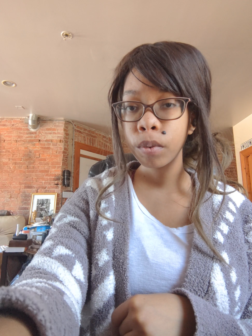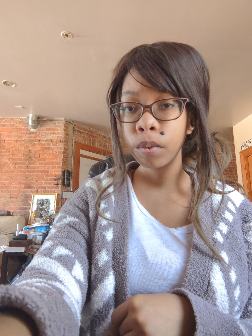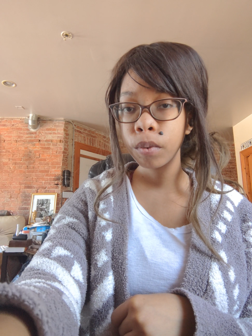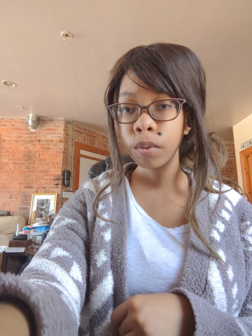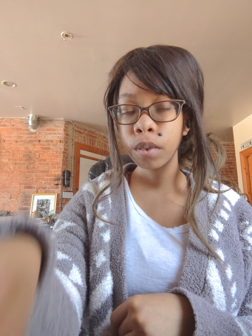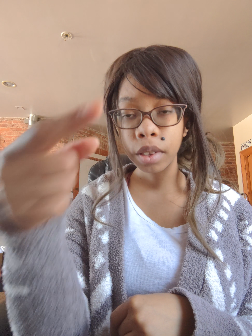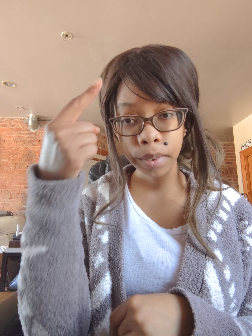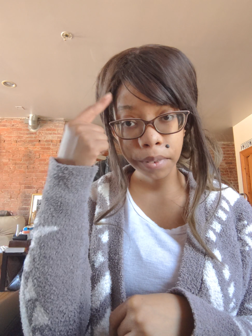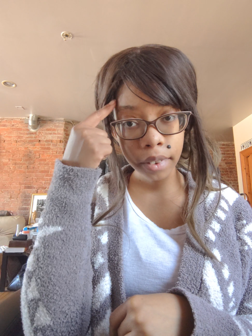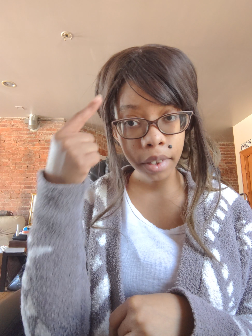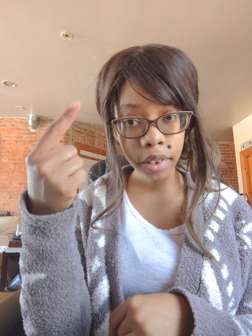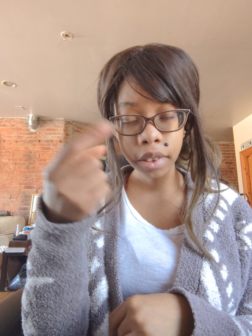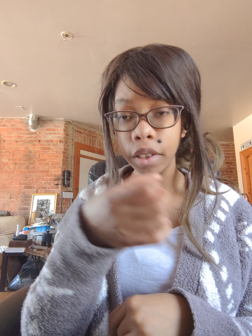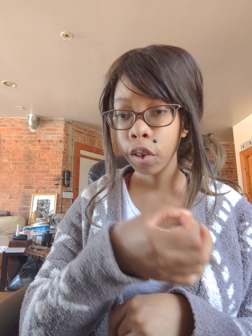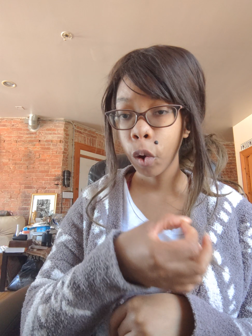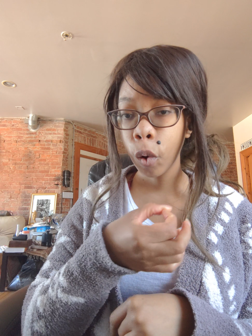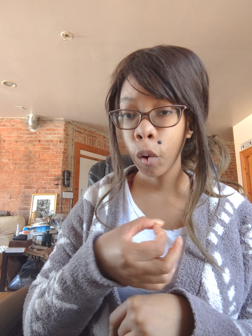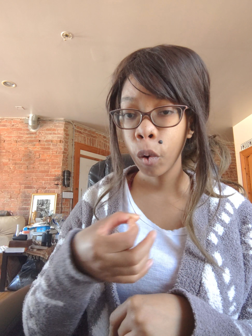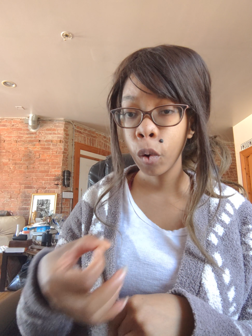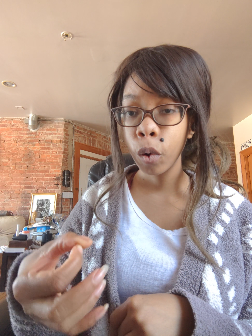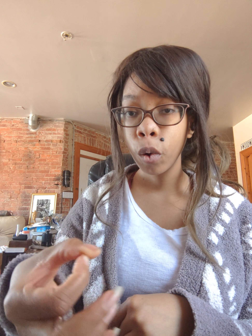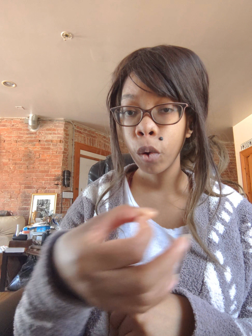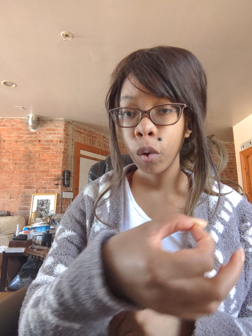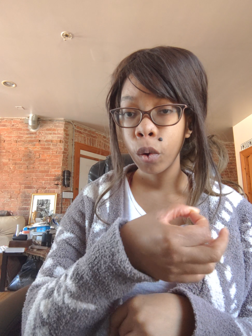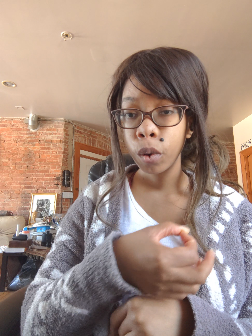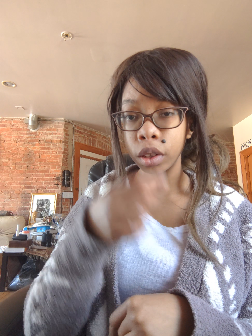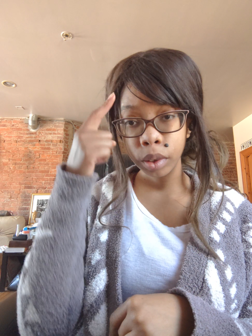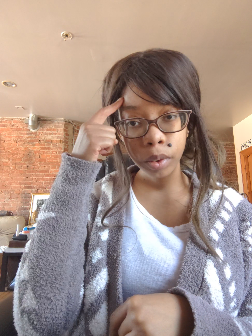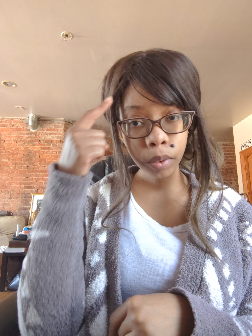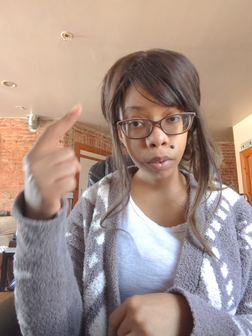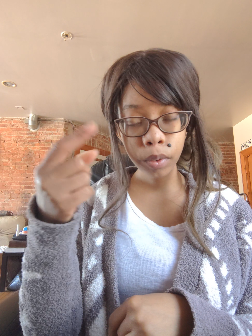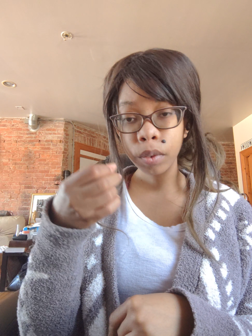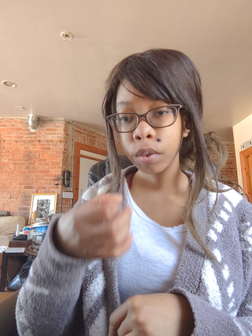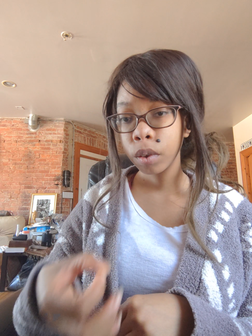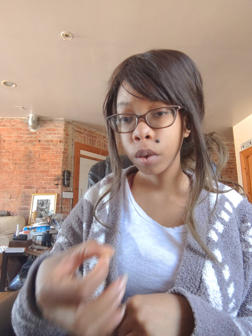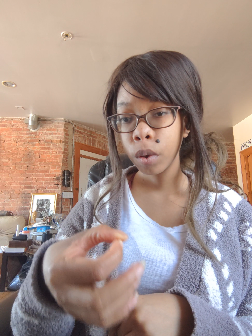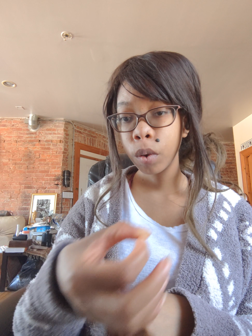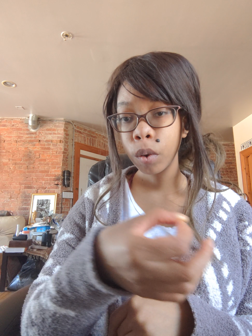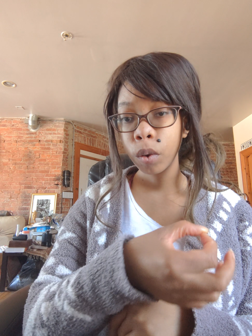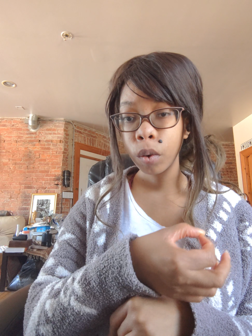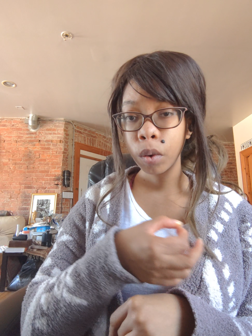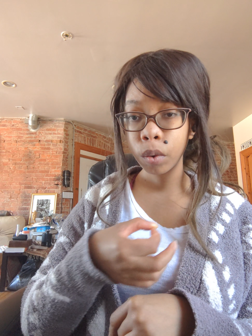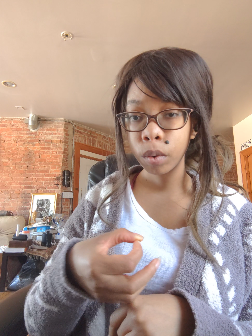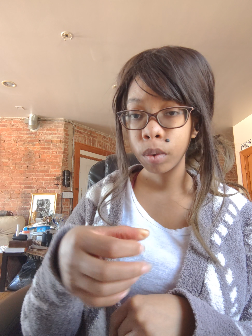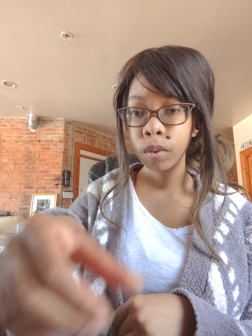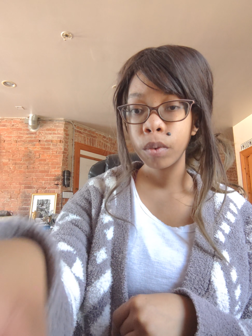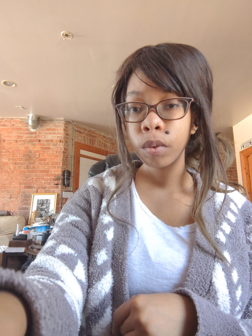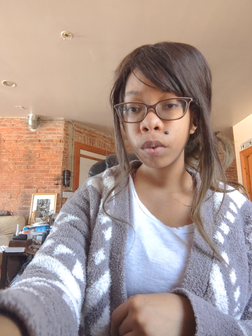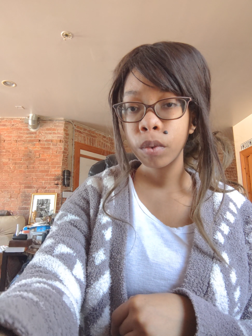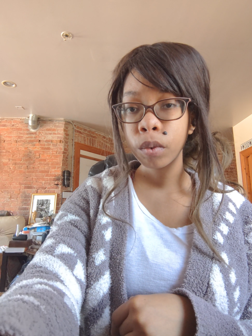penny